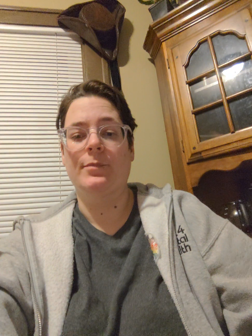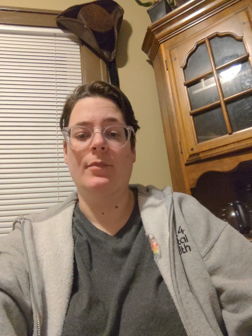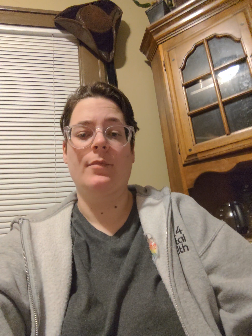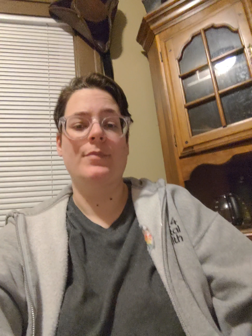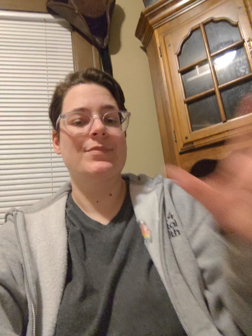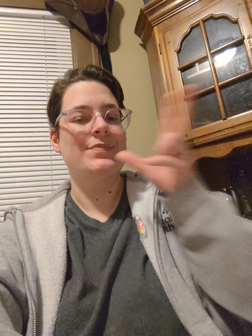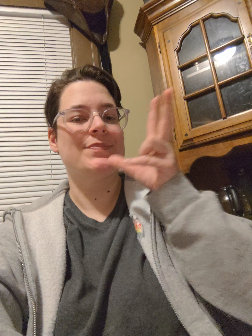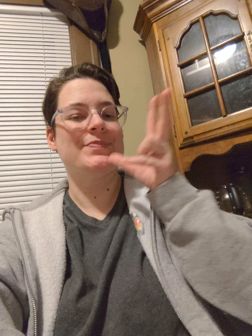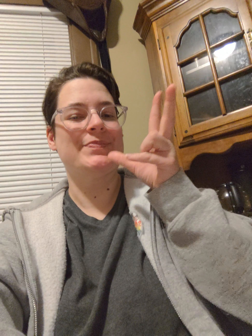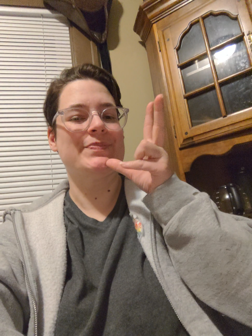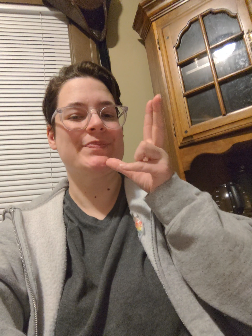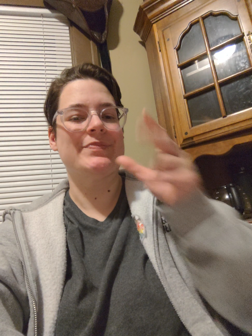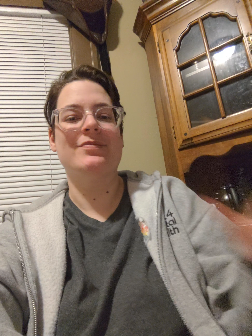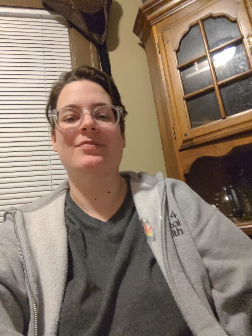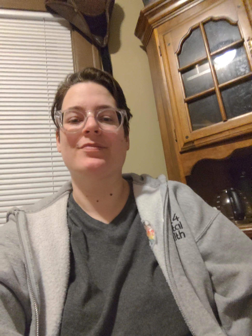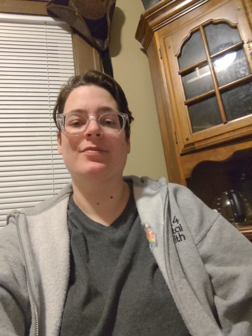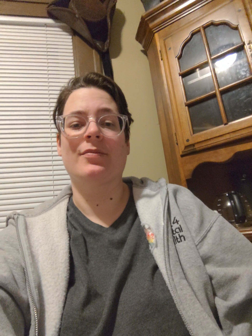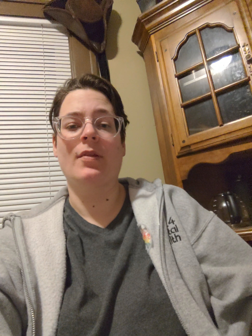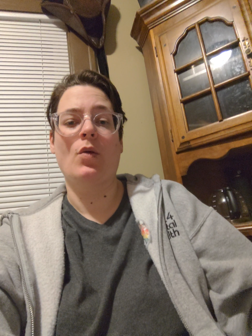hen